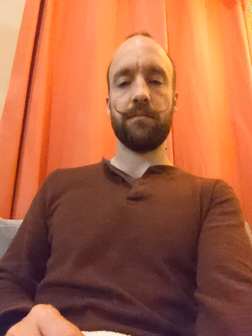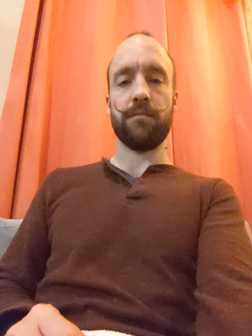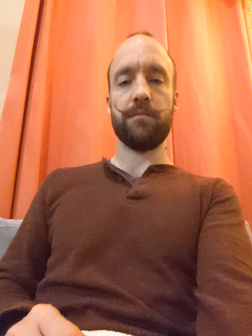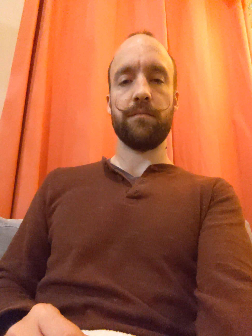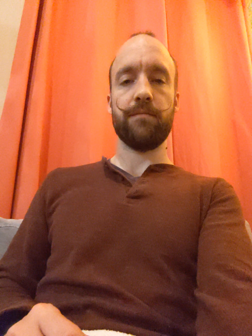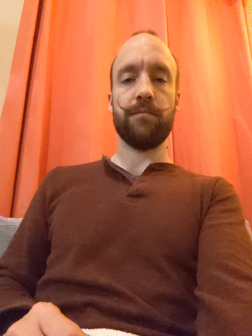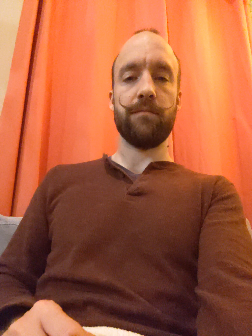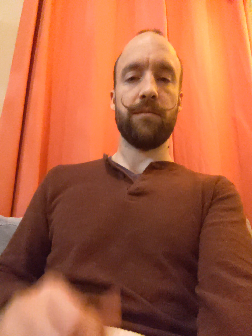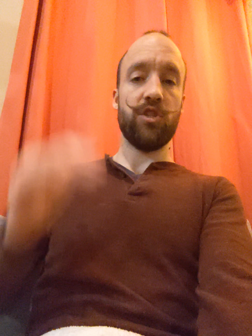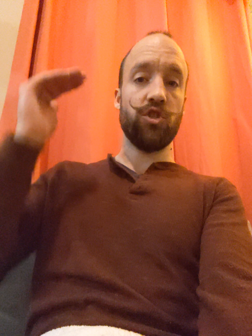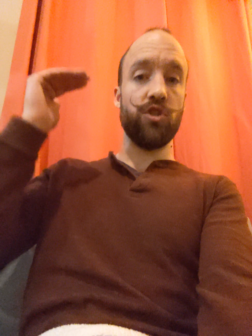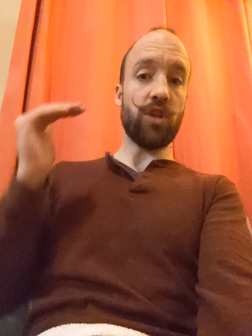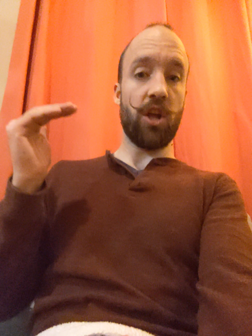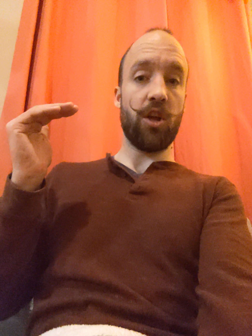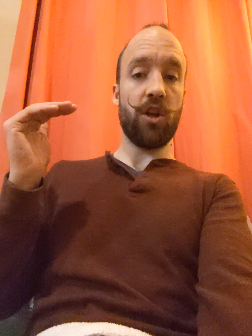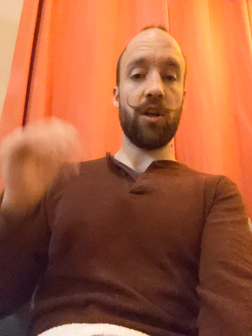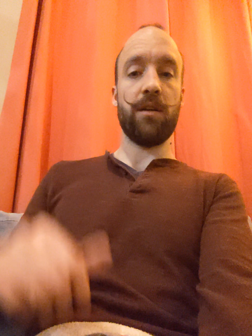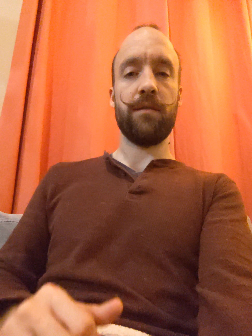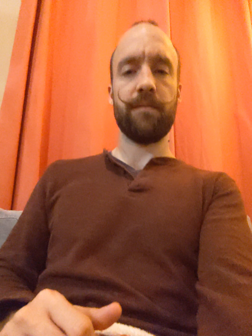child